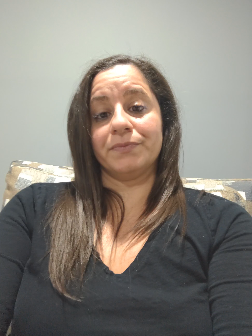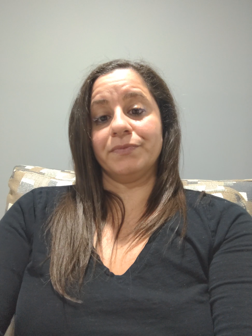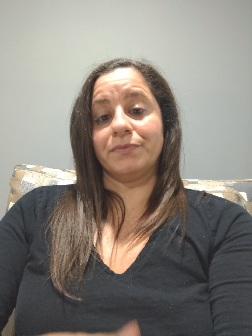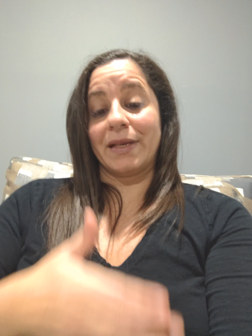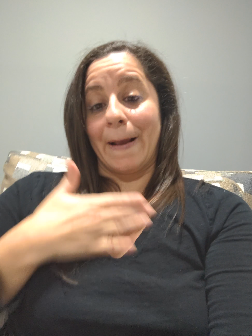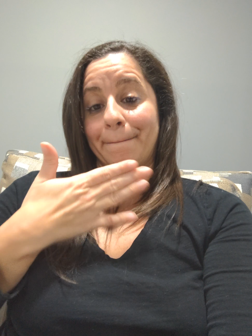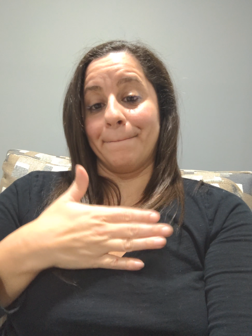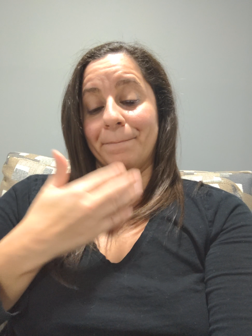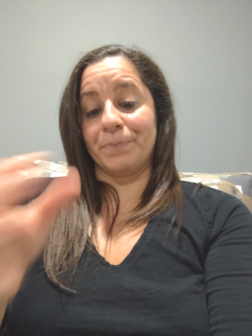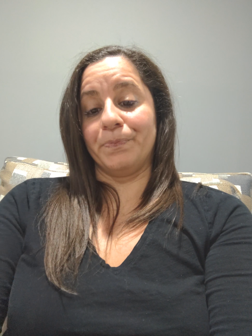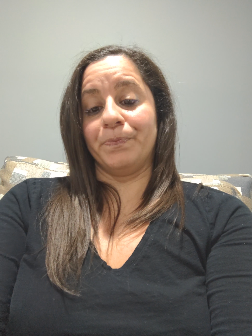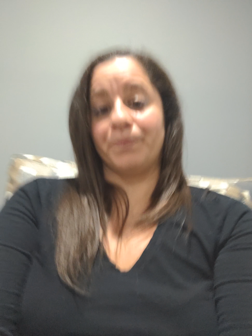happy